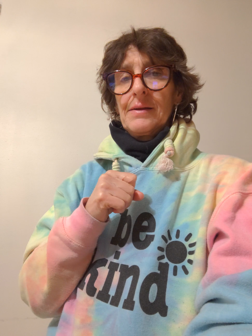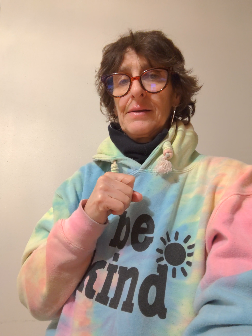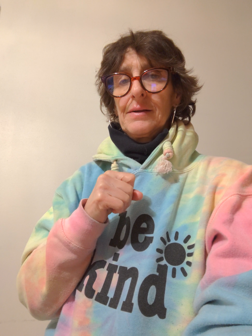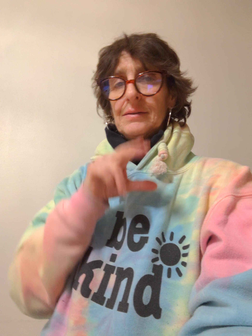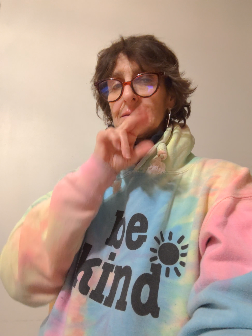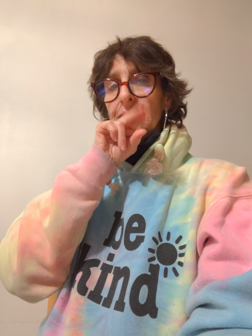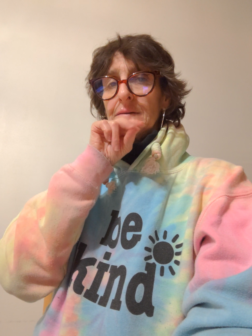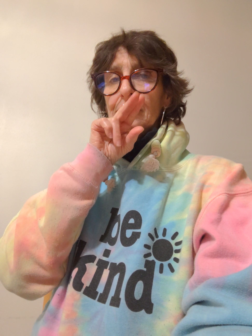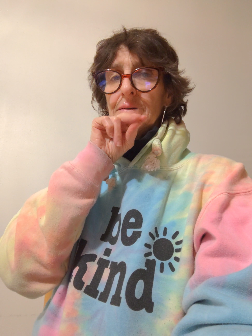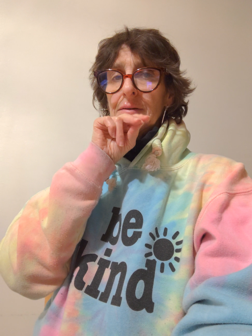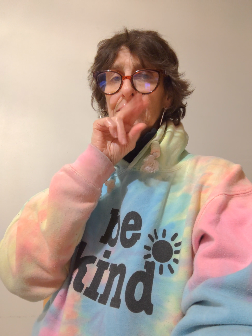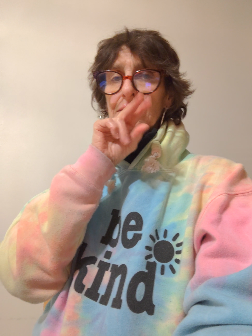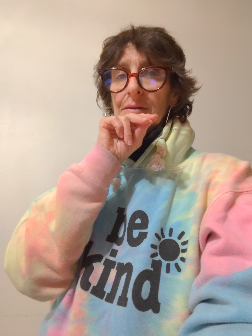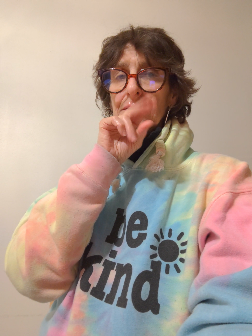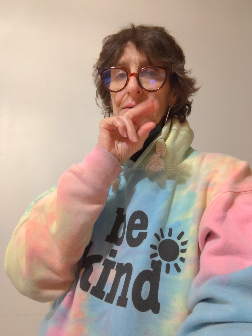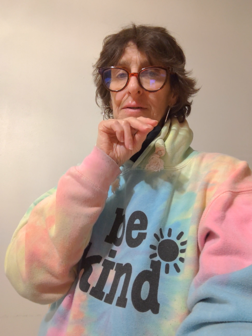duck